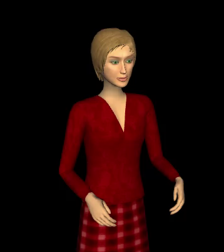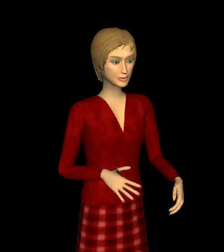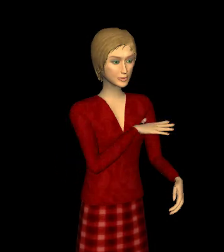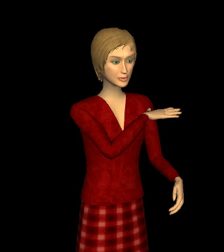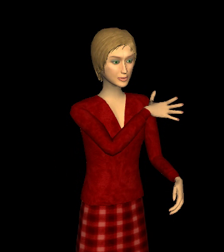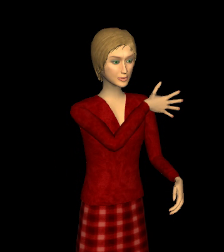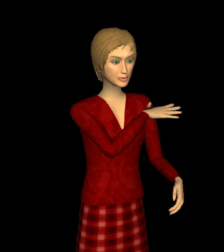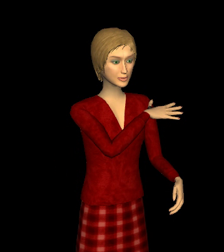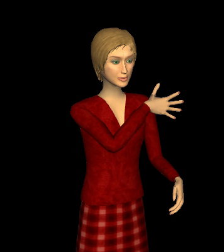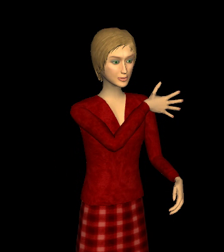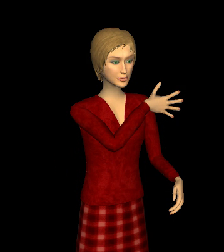أستاذ